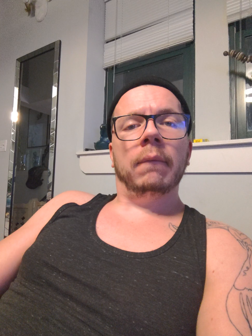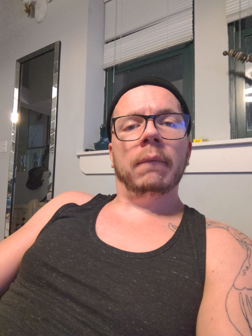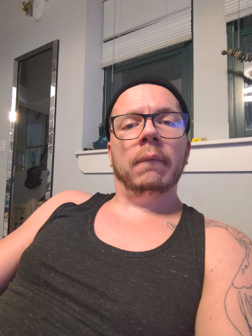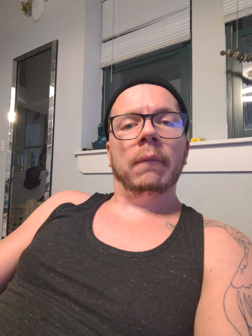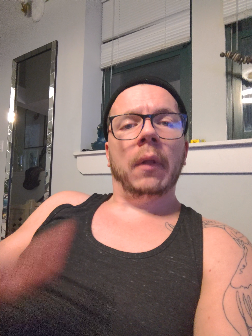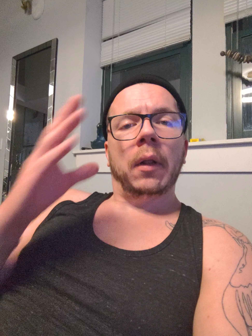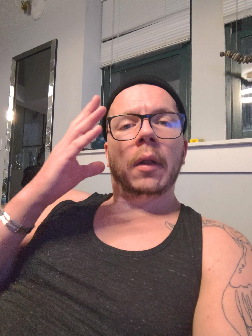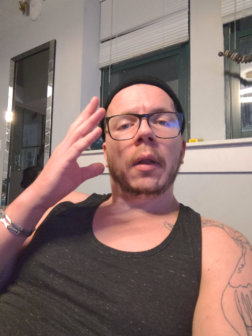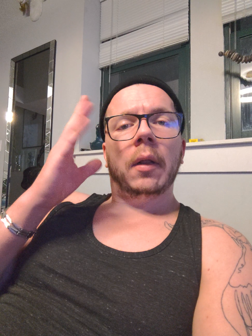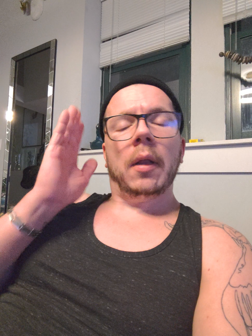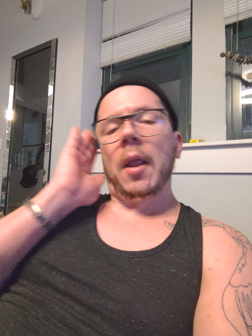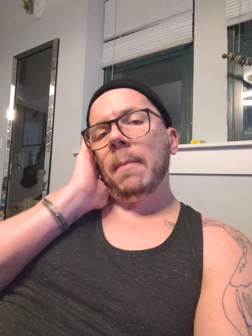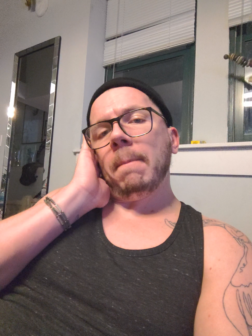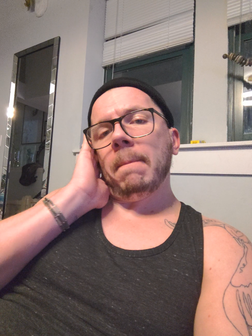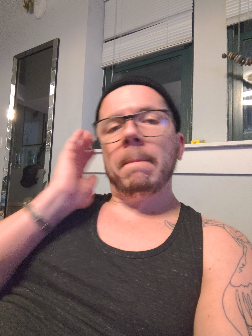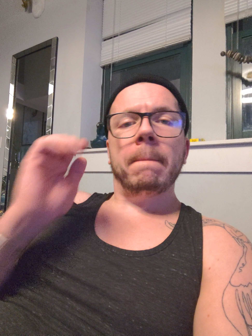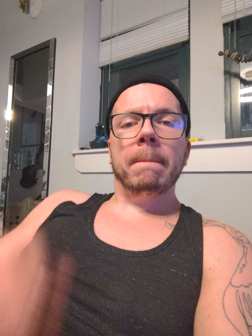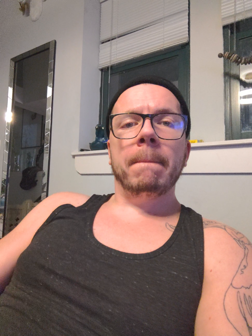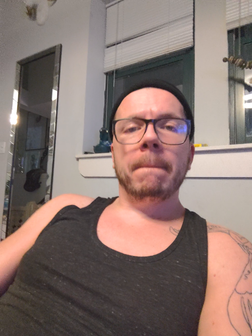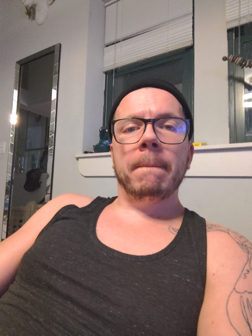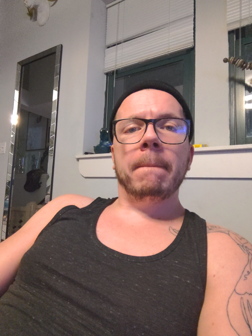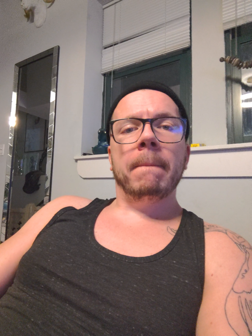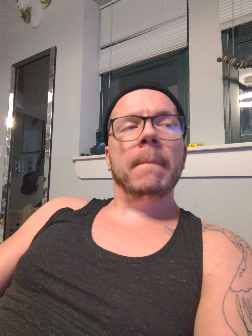nap